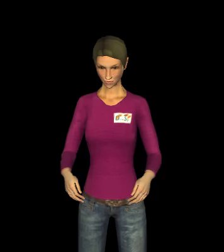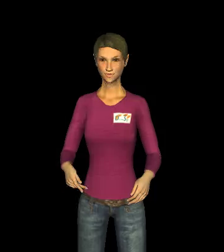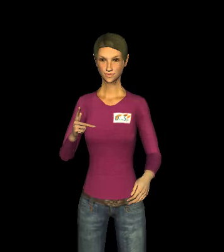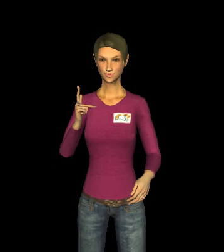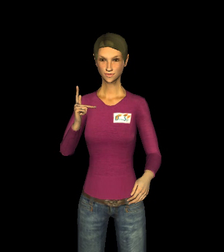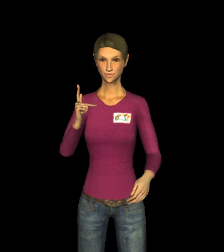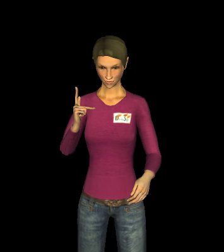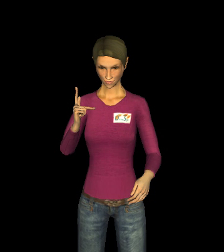كيلومتر